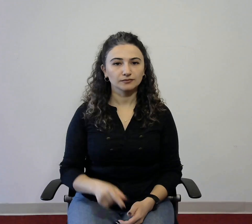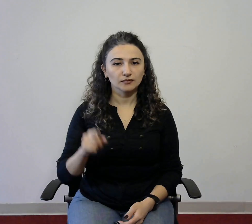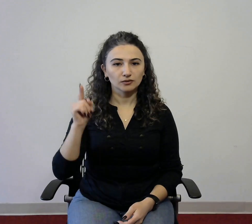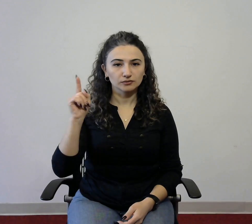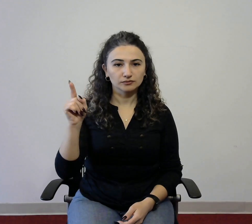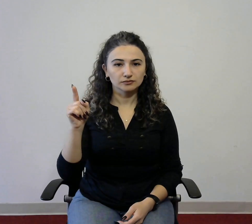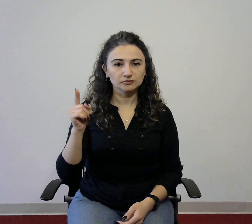O